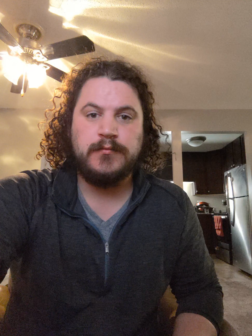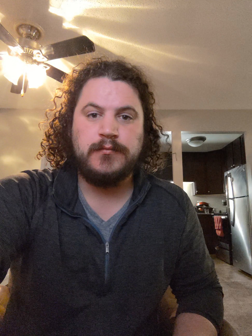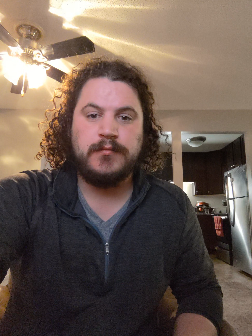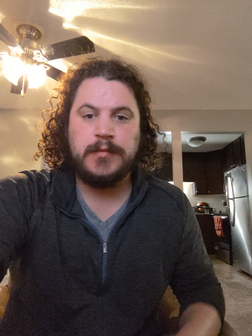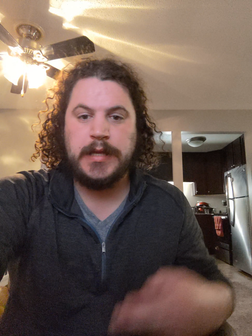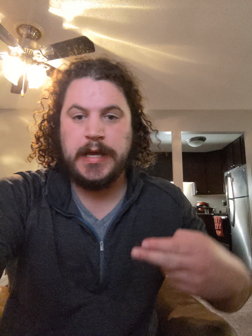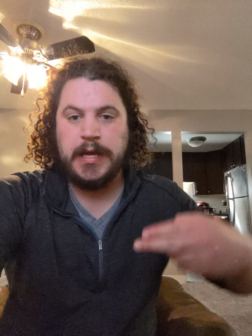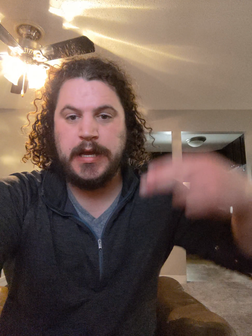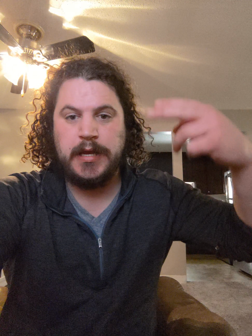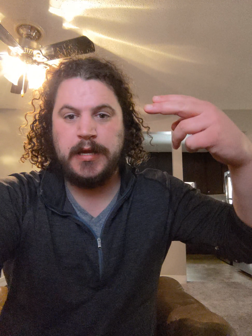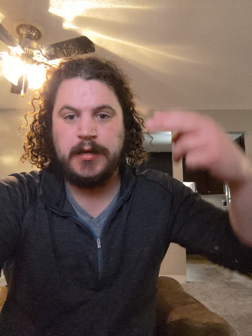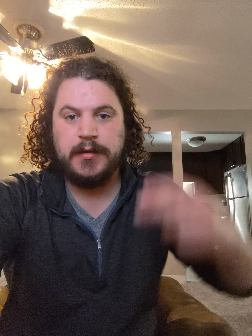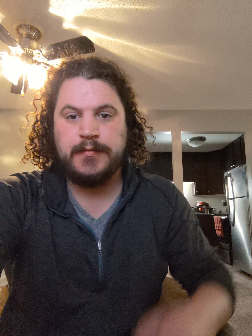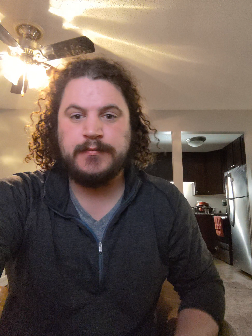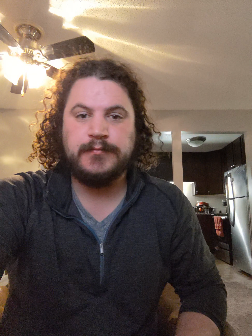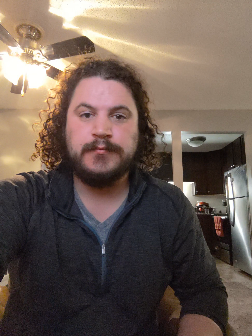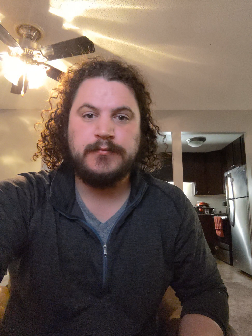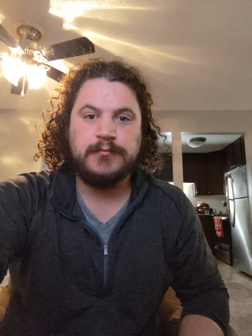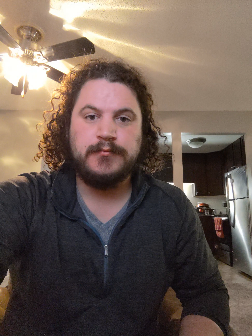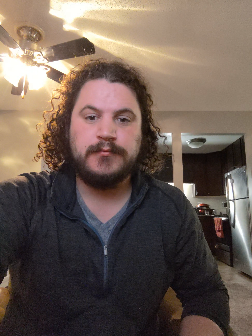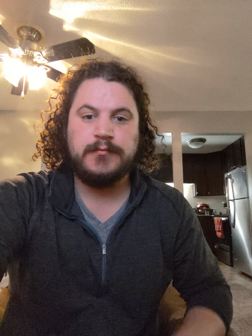high